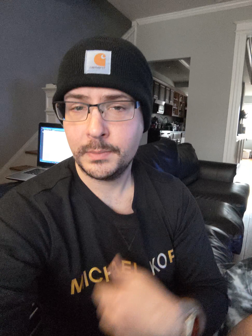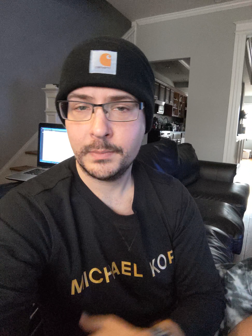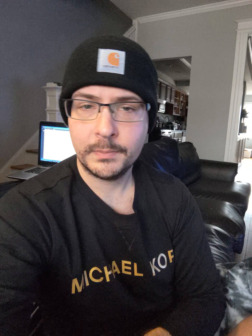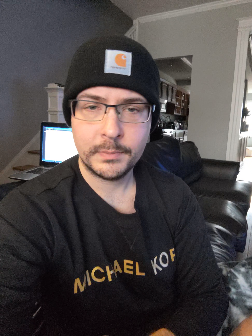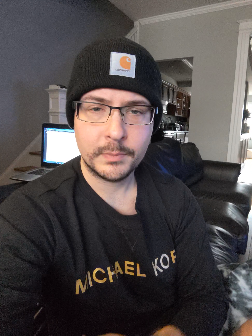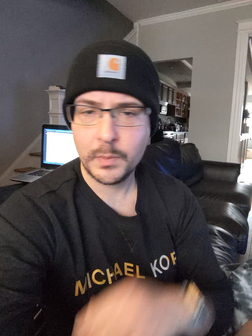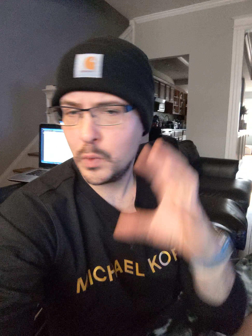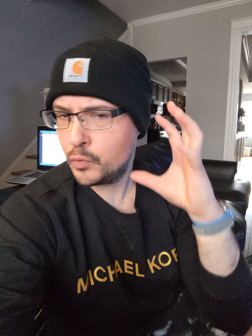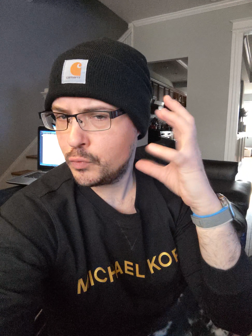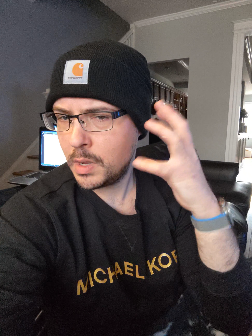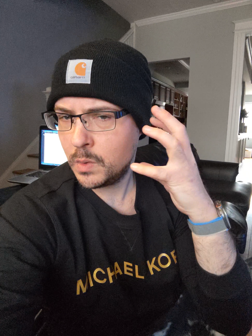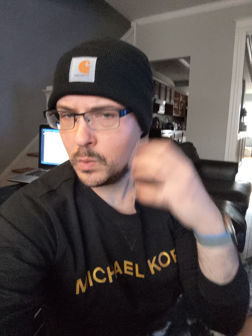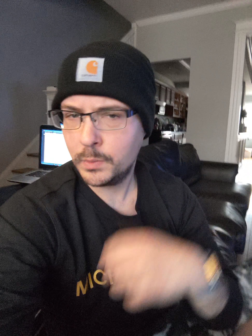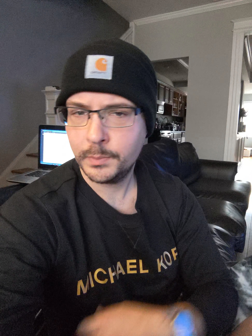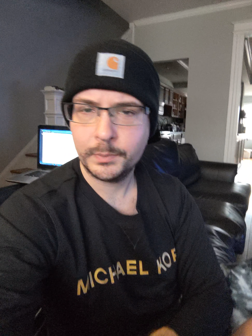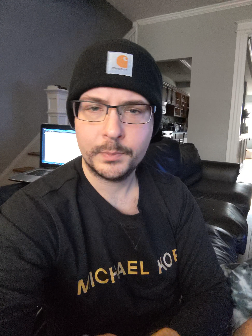radio